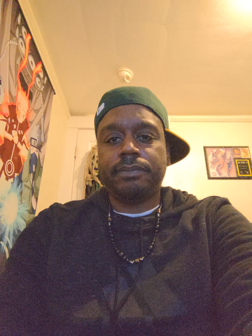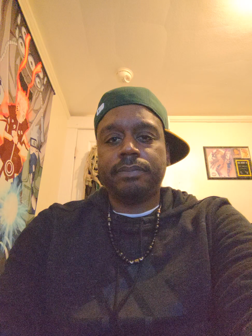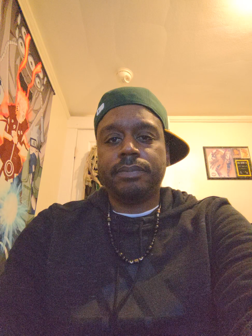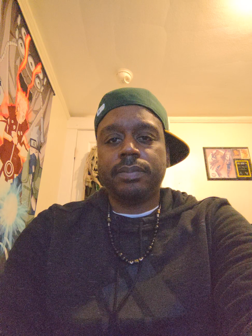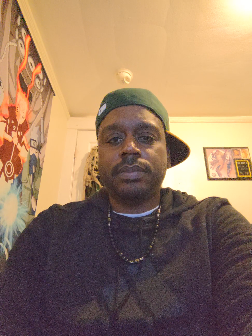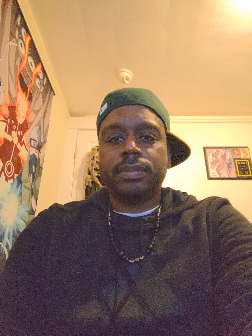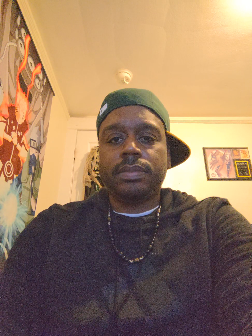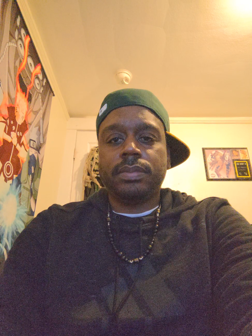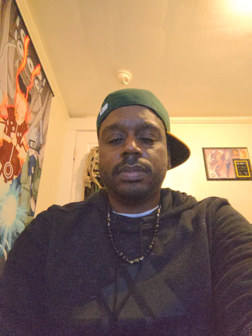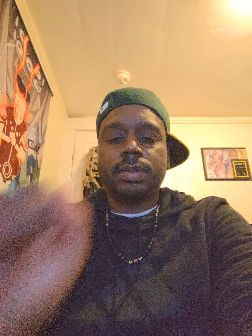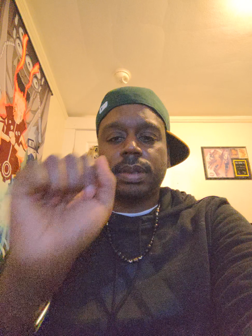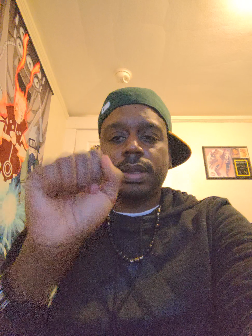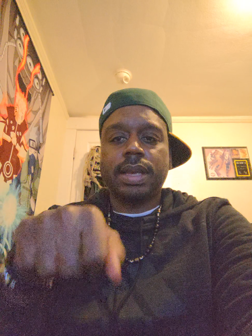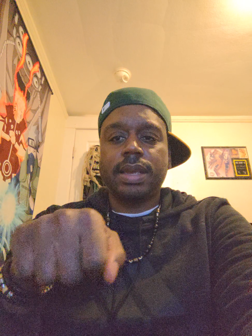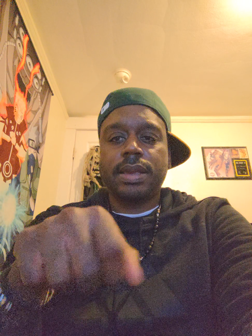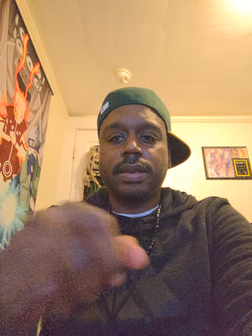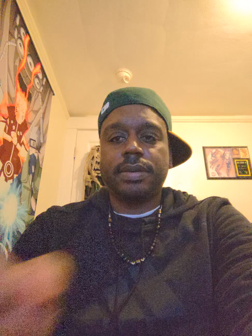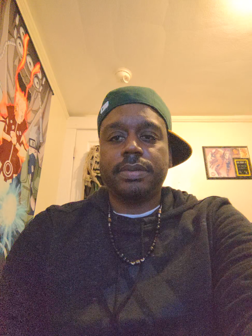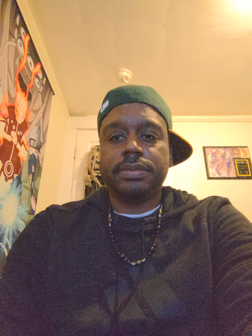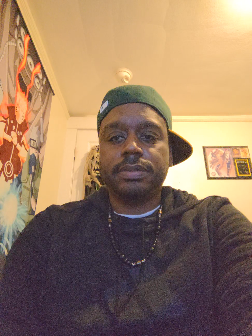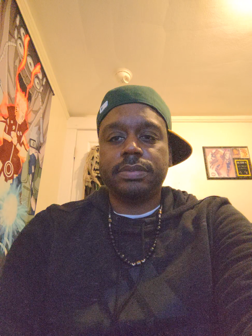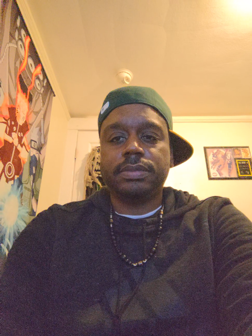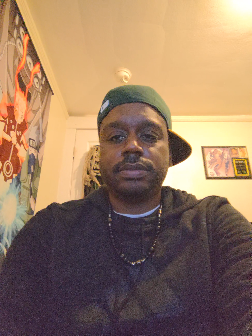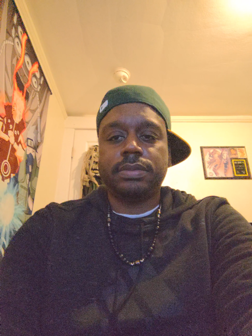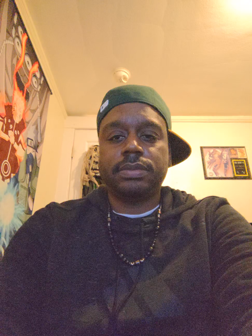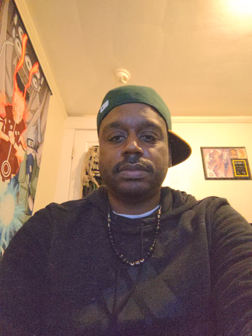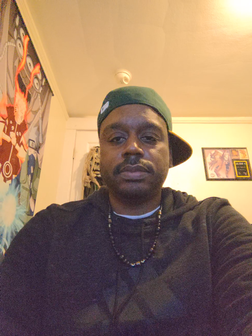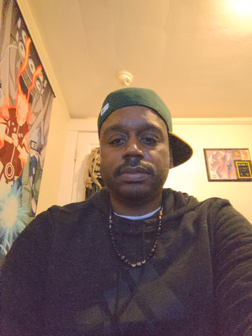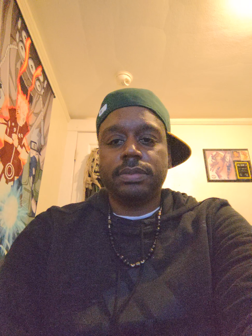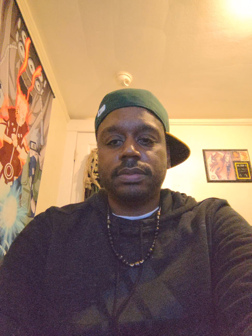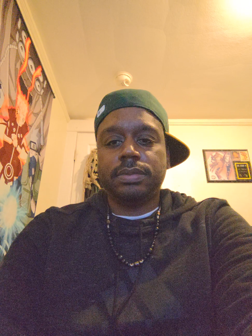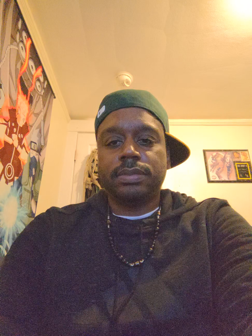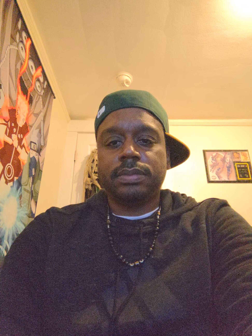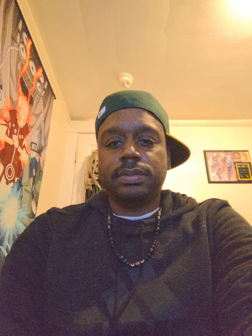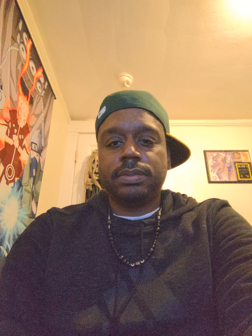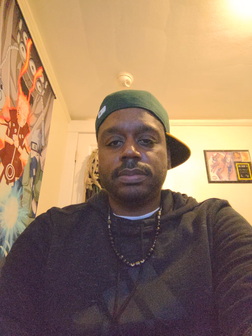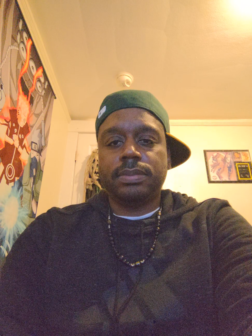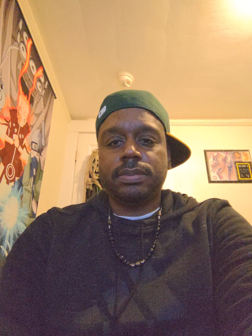can